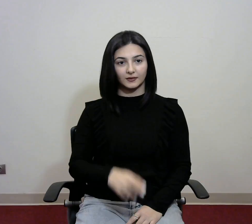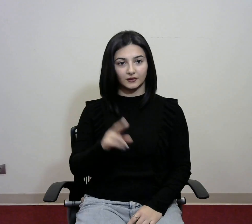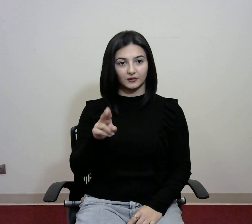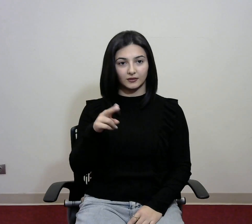D